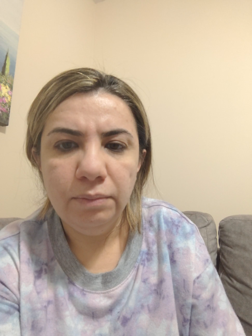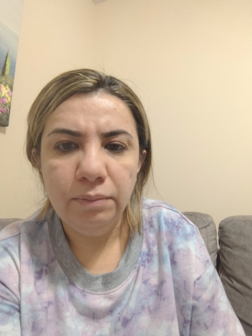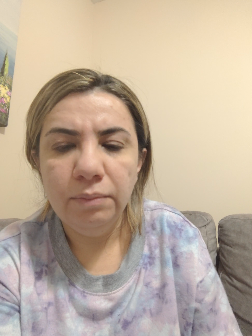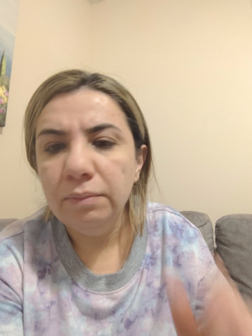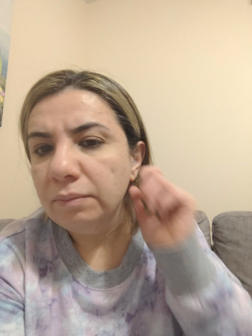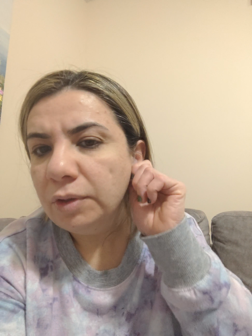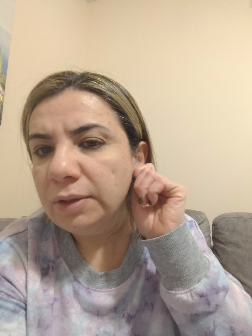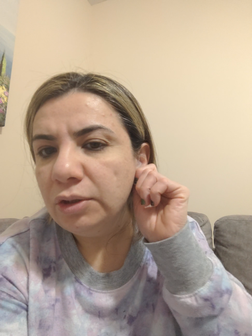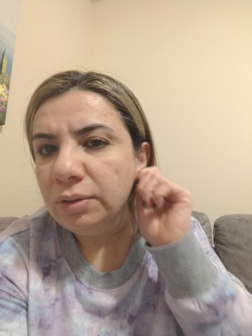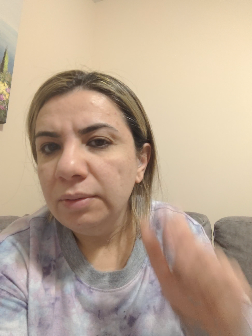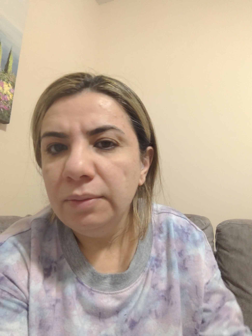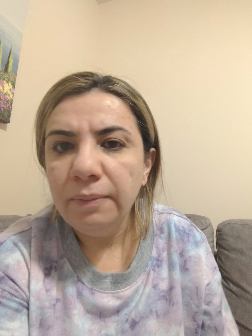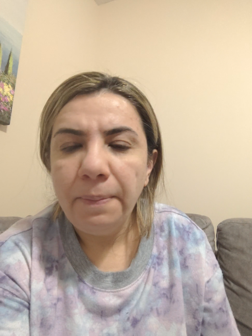ear